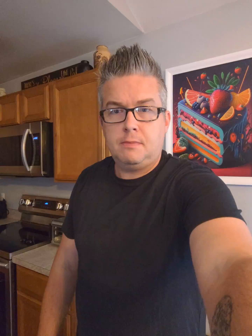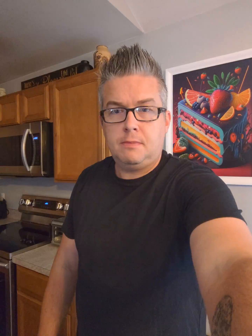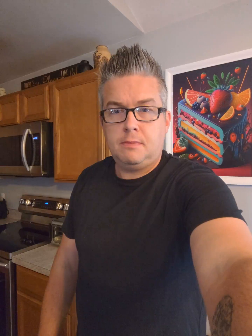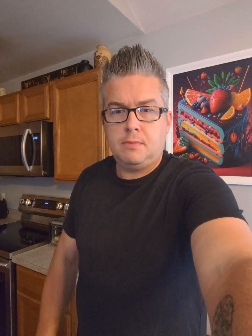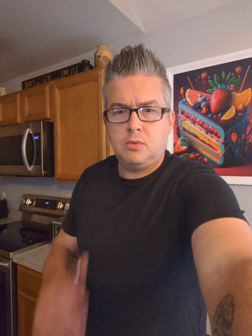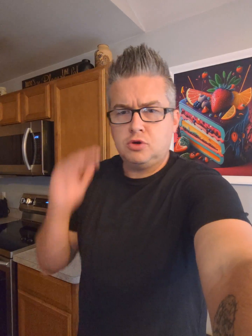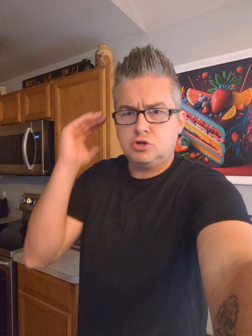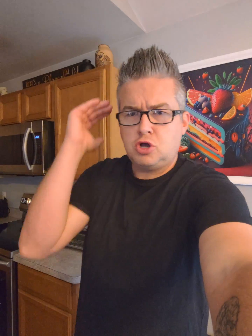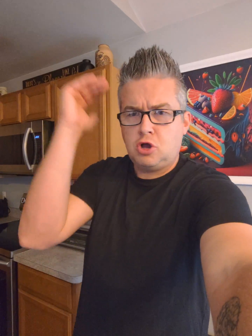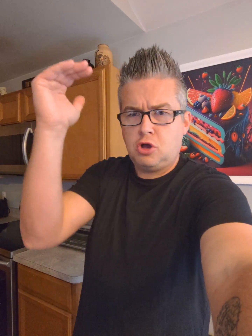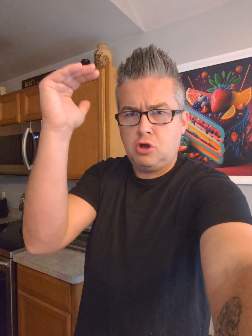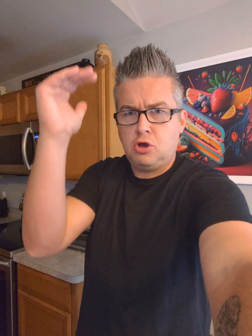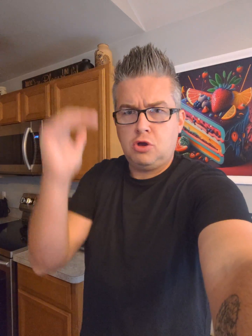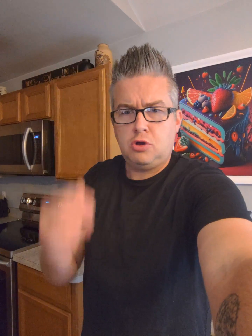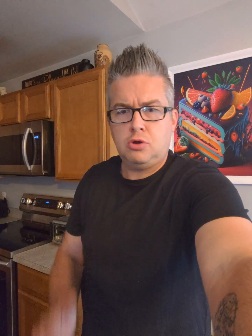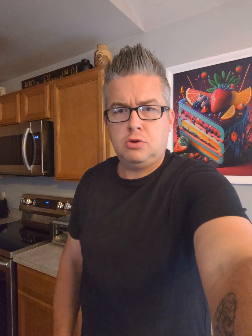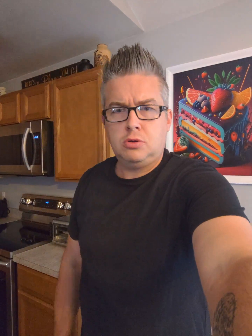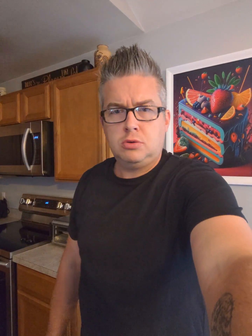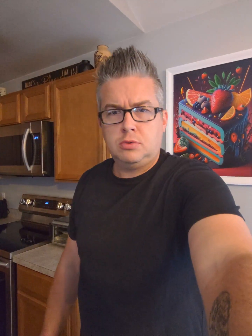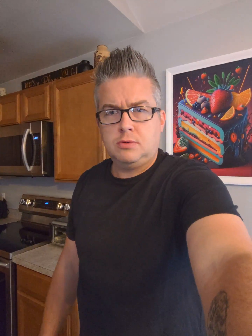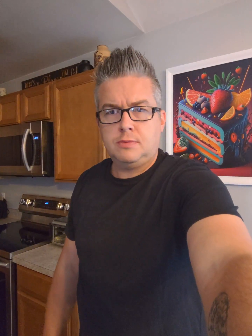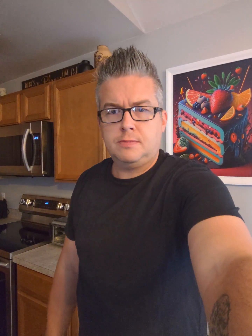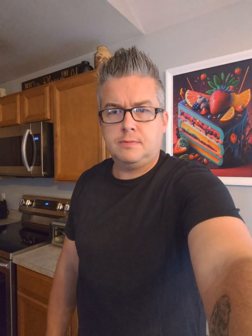big